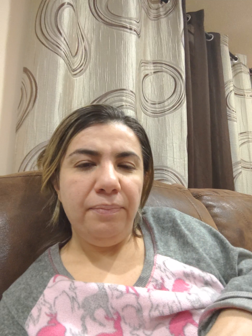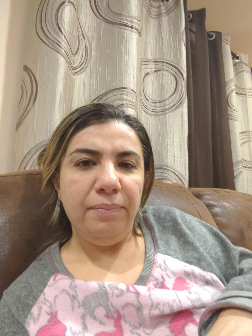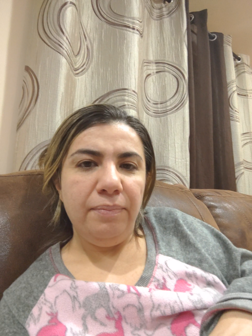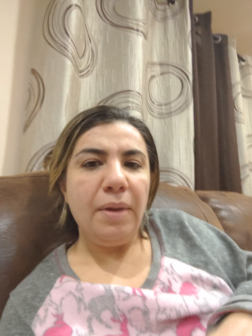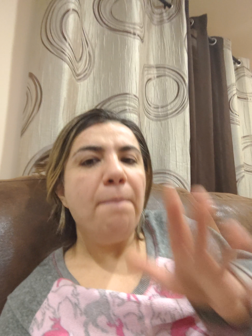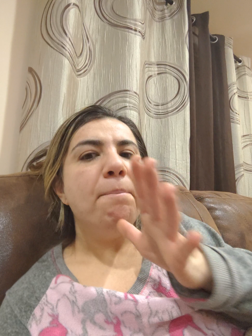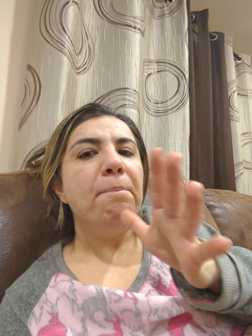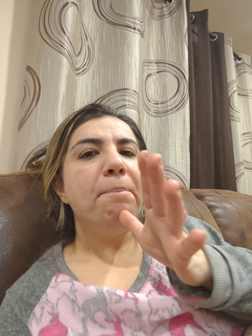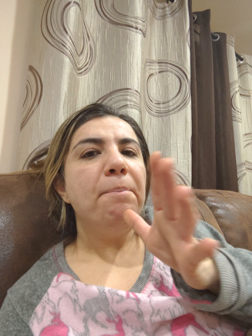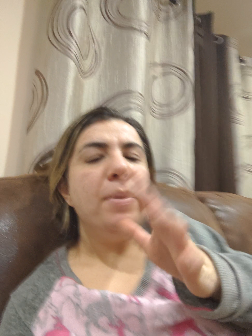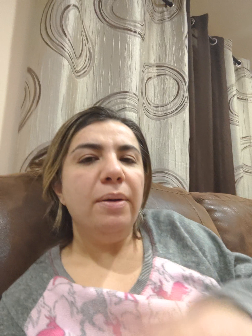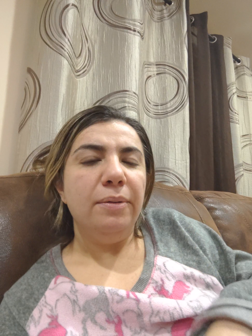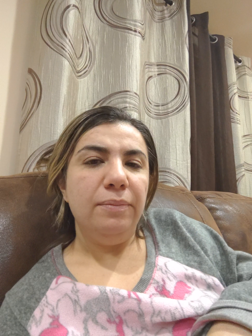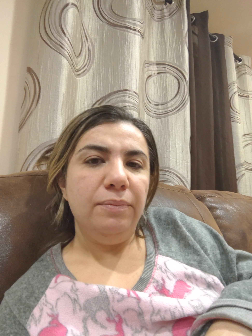mom